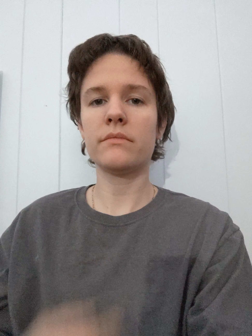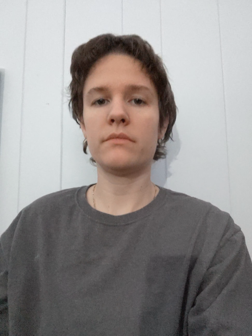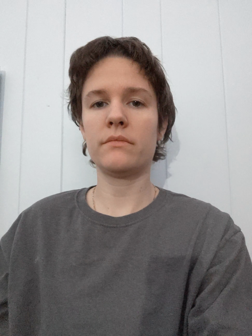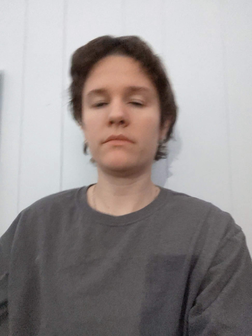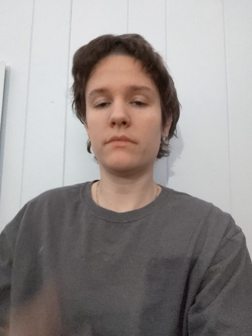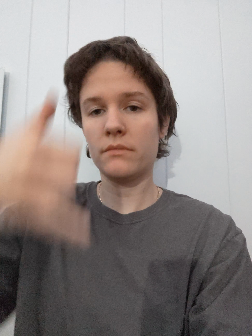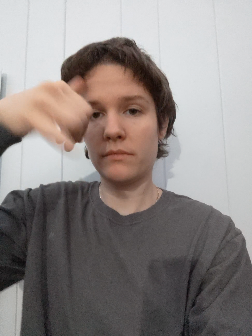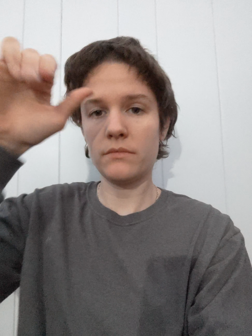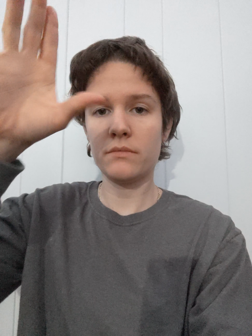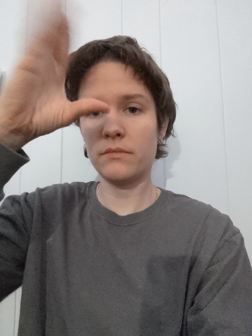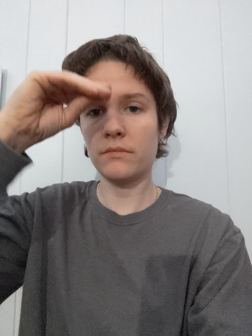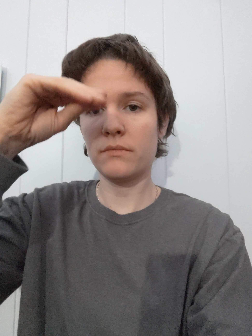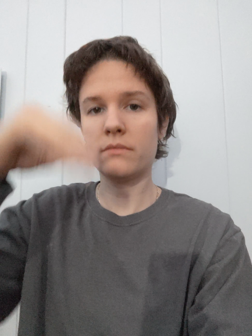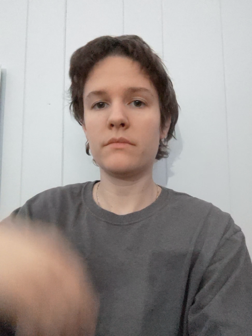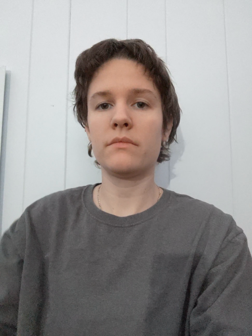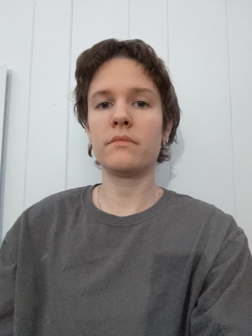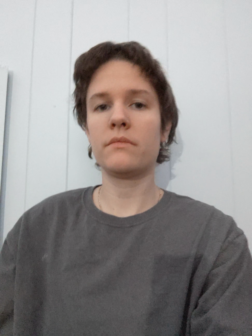cowboy